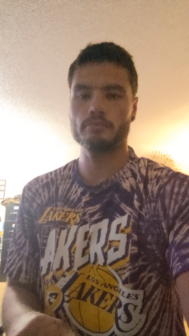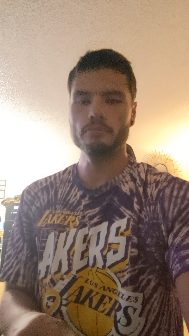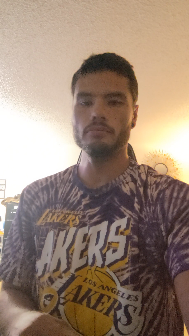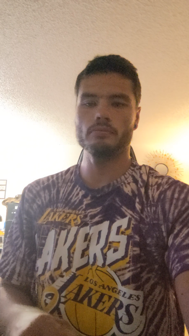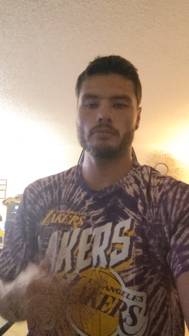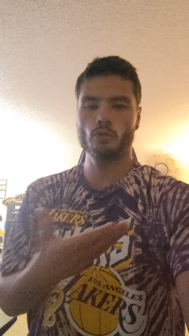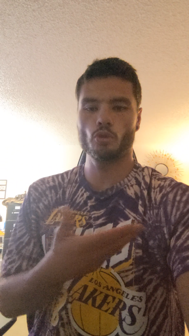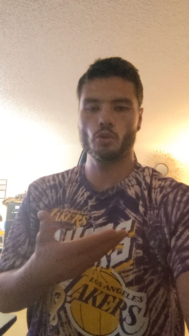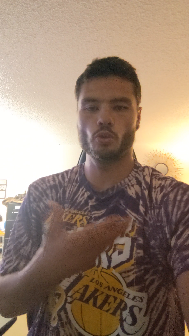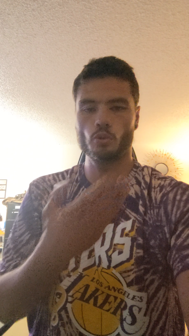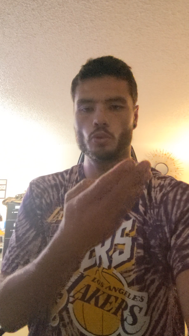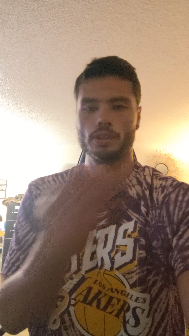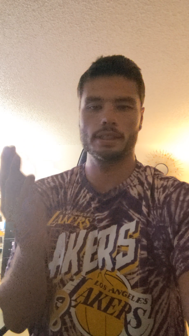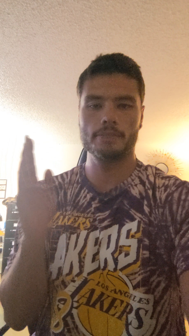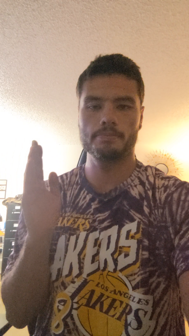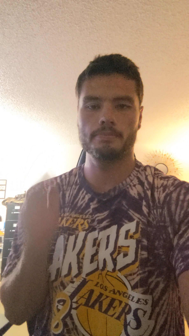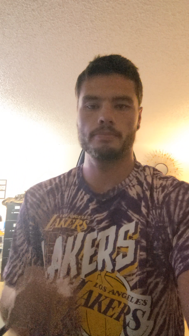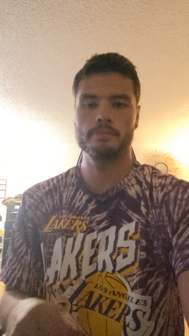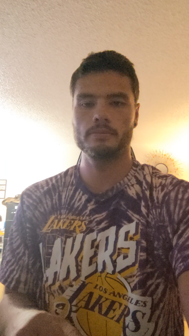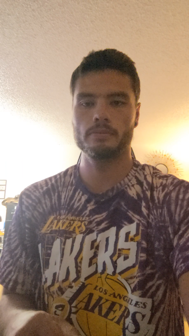crib